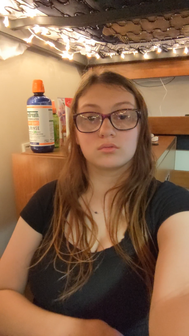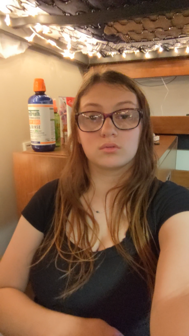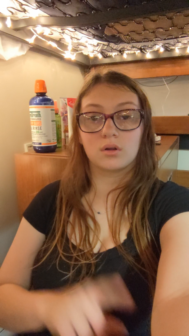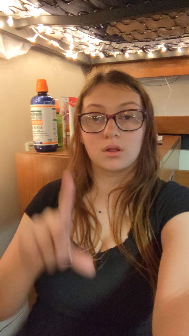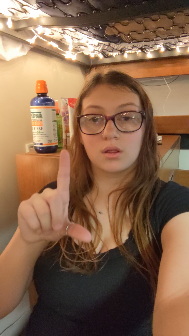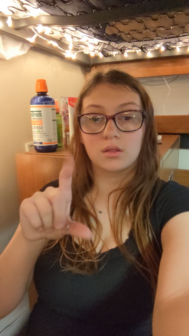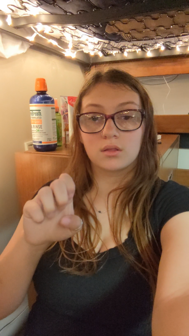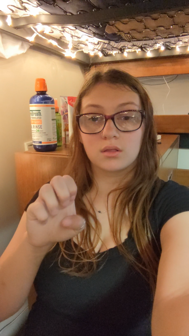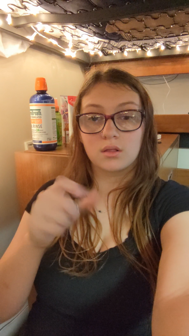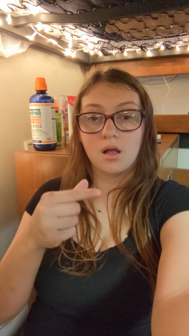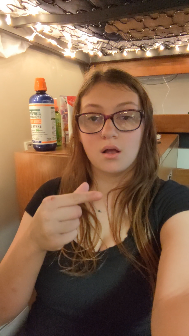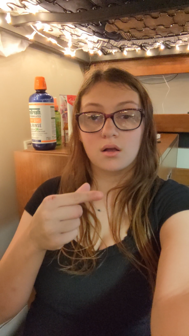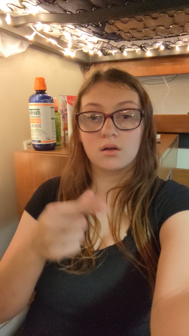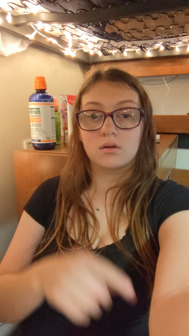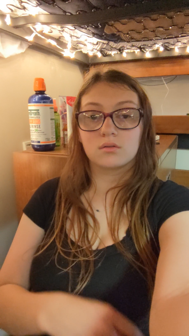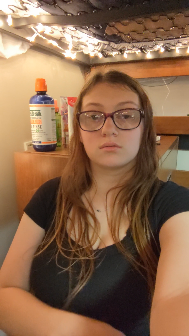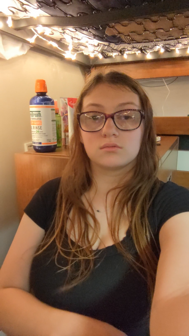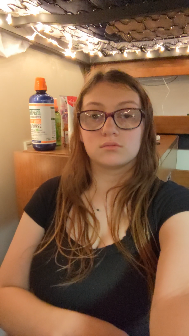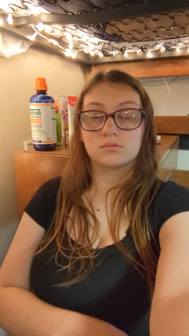leg